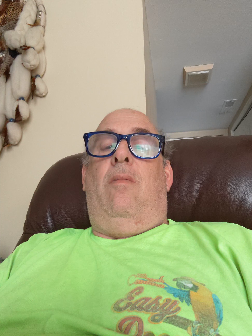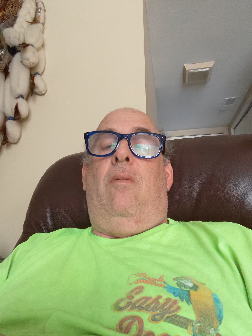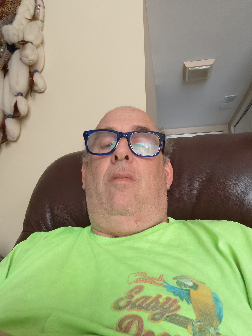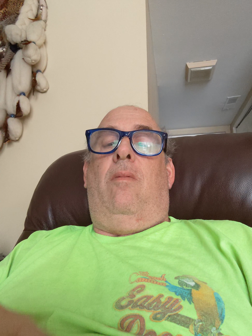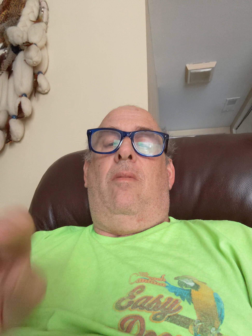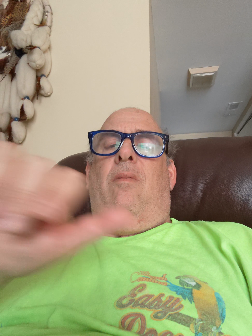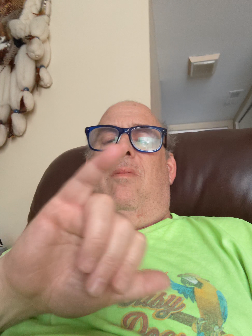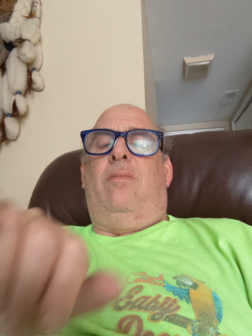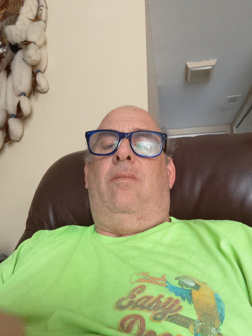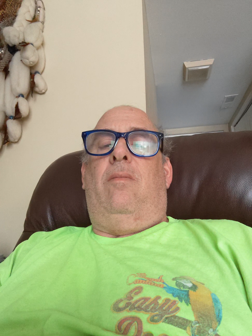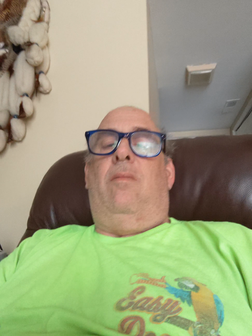same